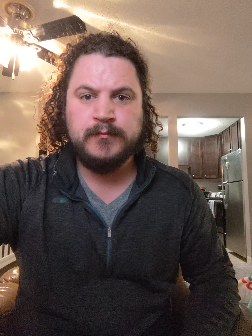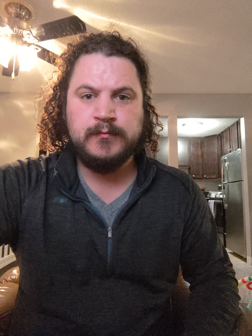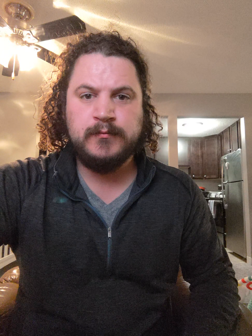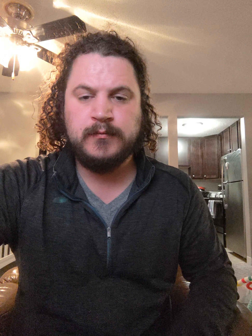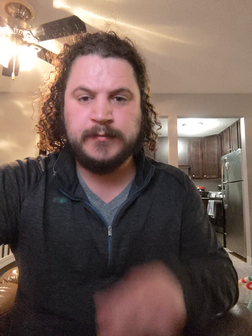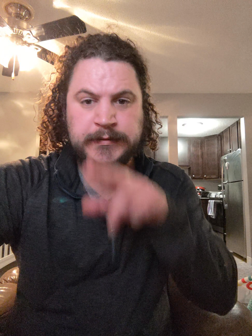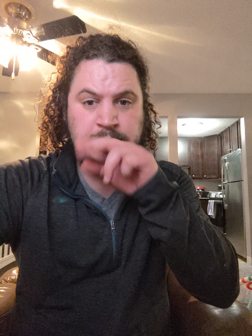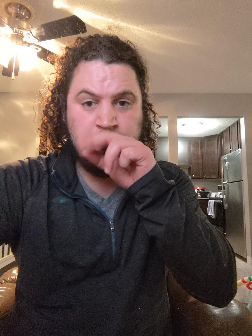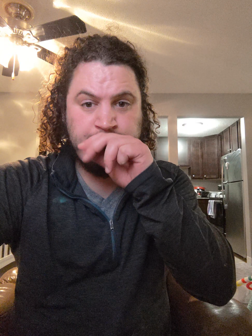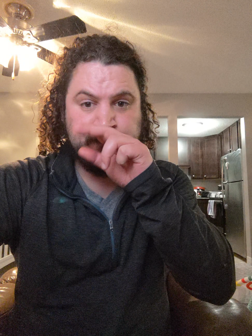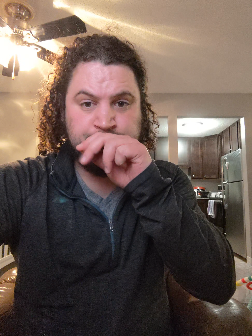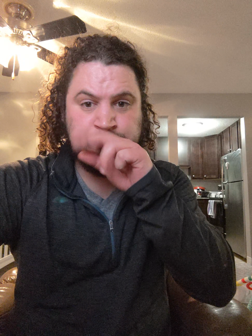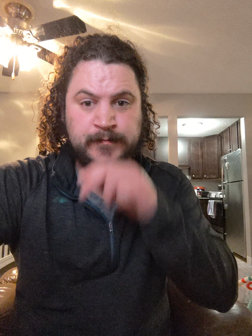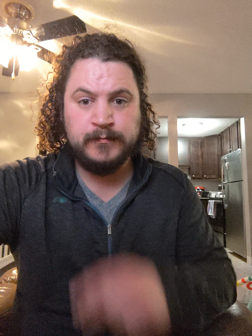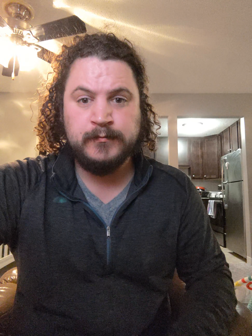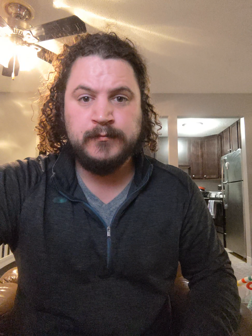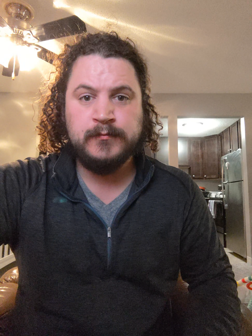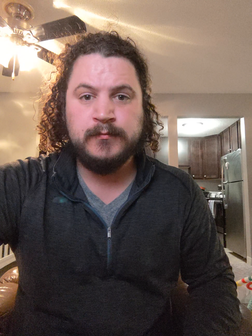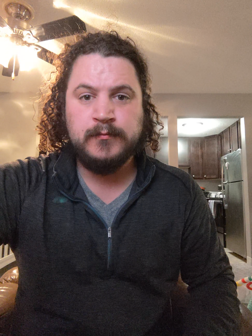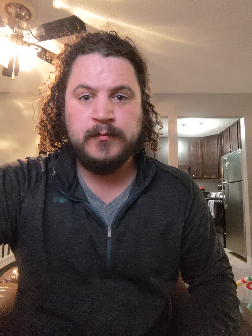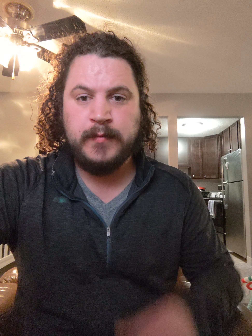duck